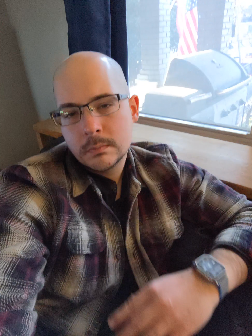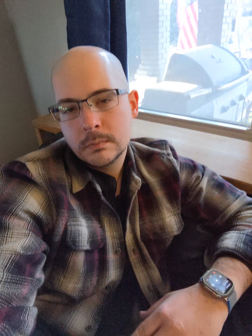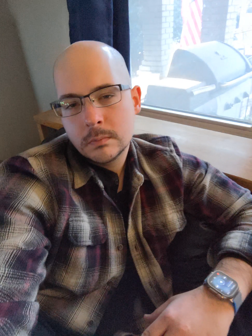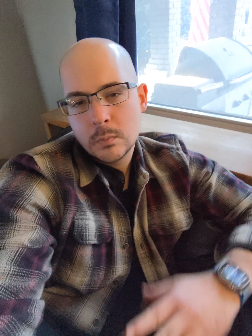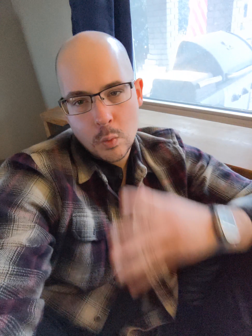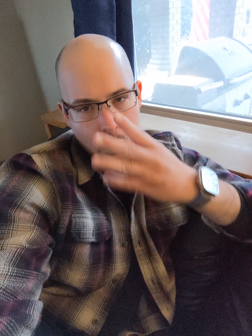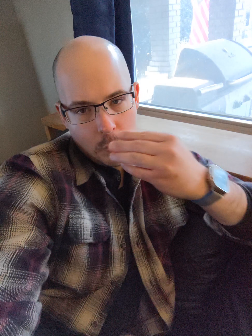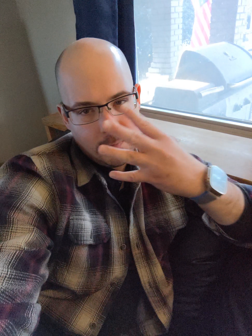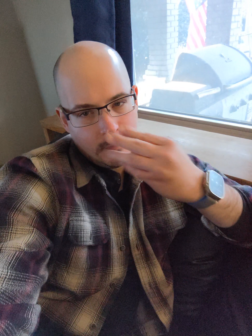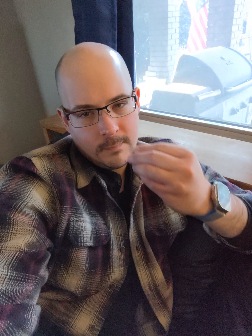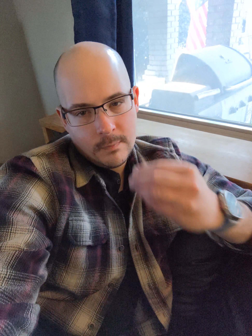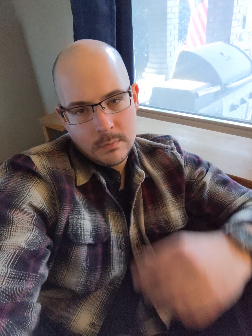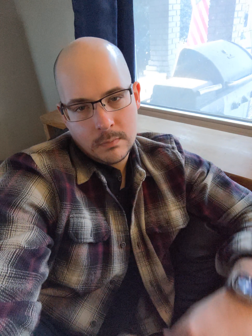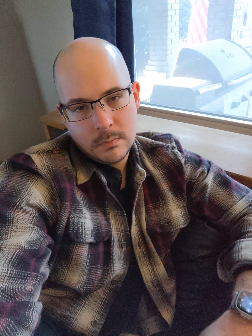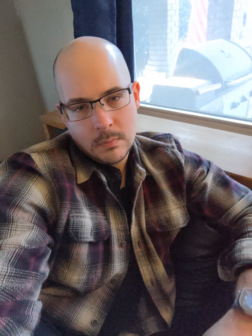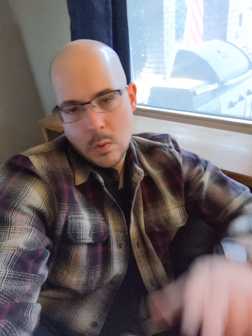wolf